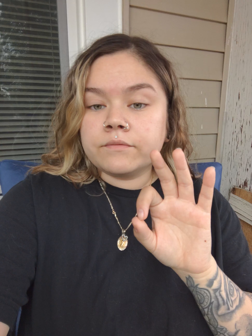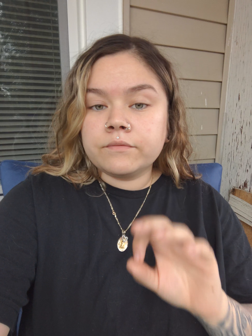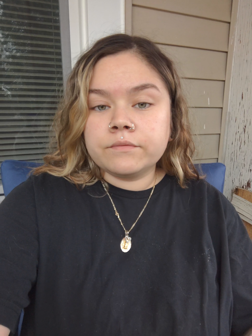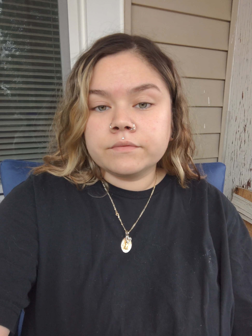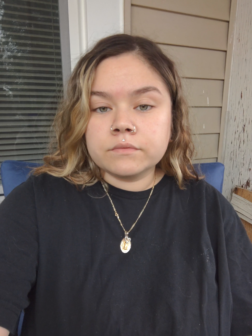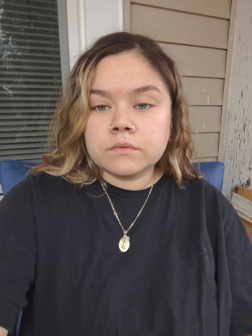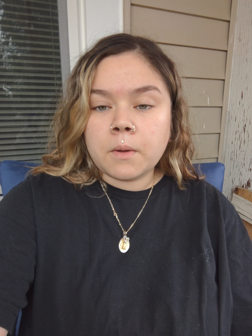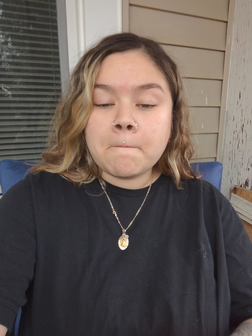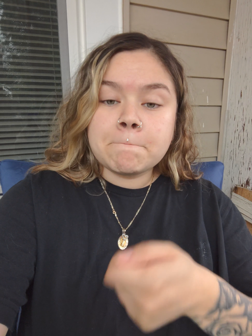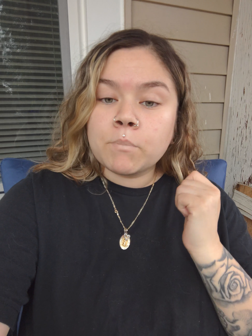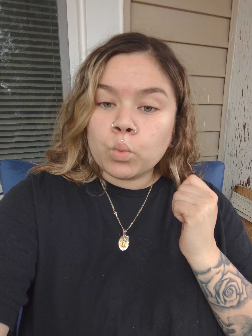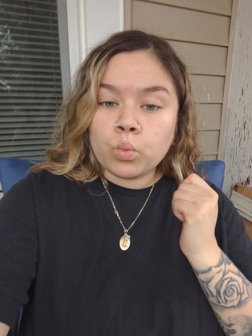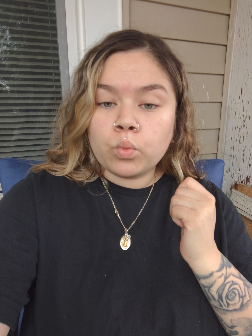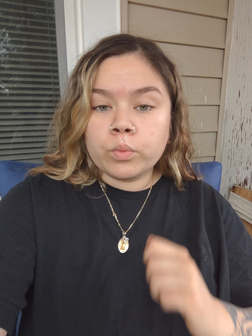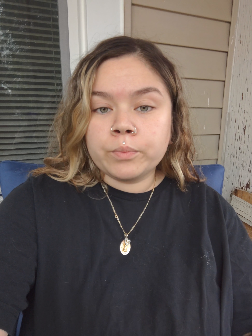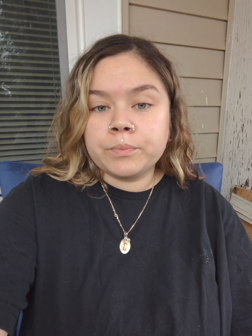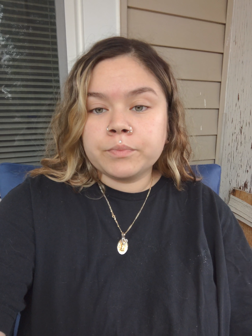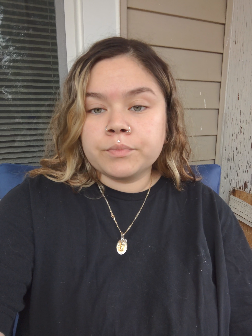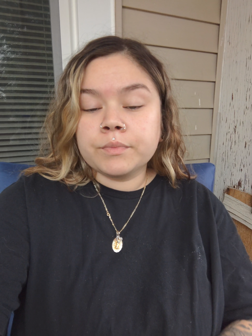pull